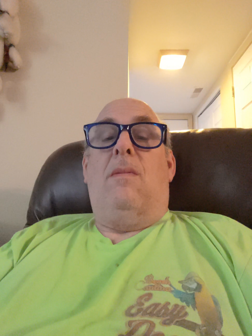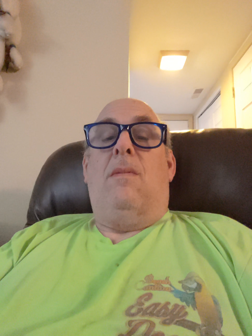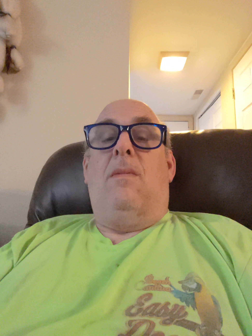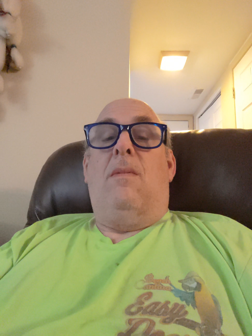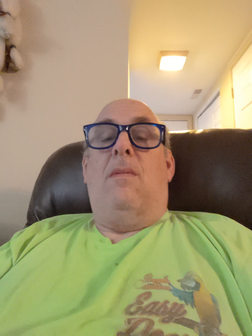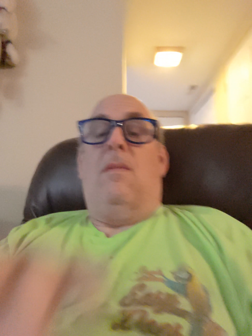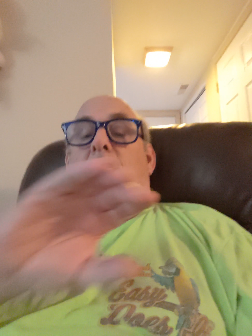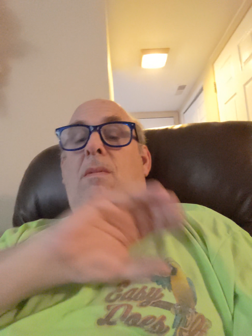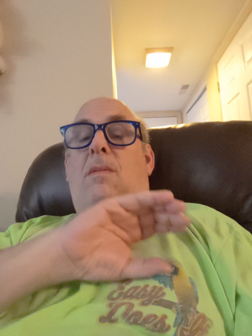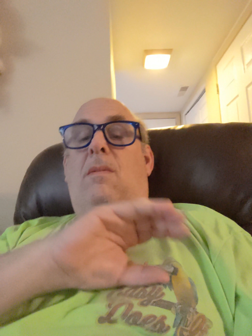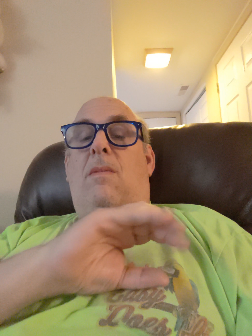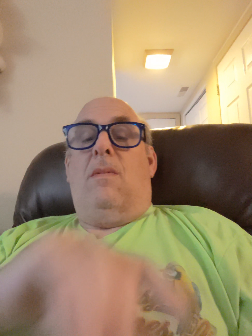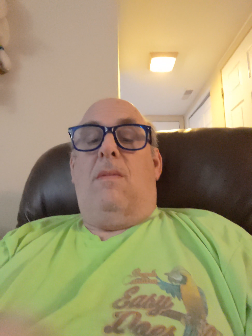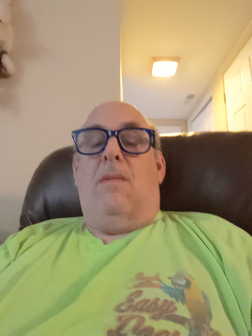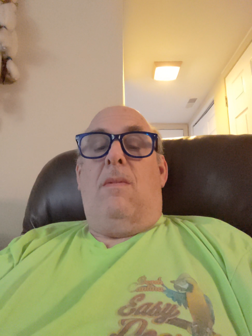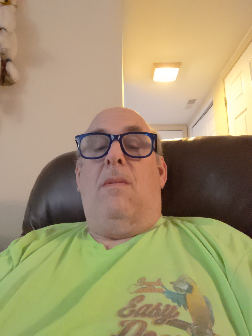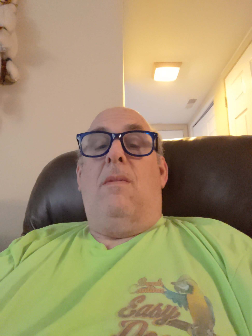police